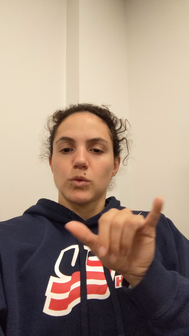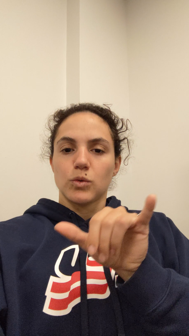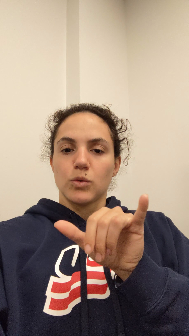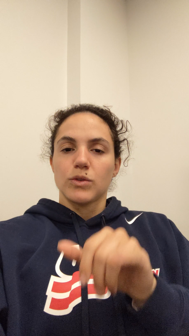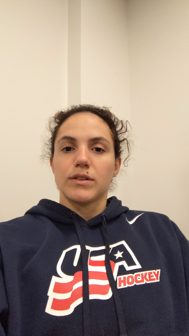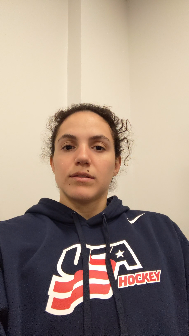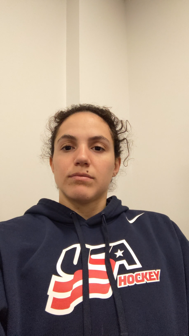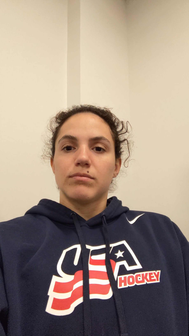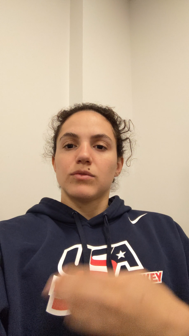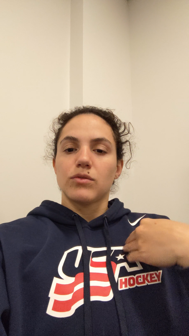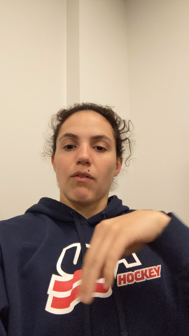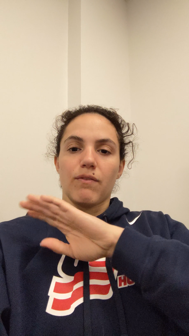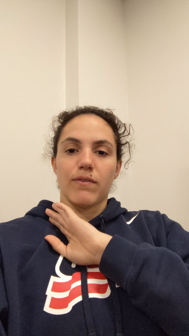scarf